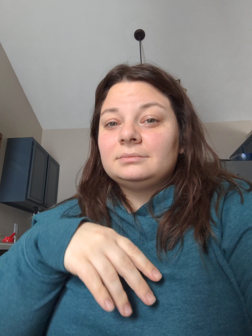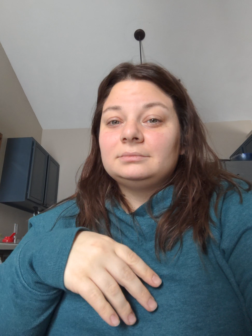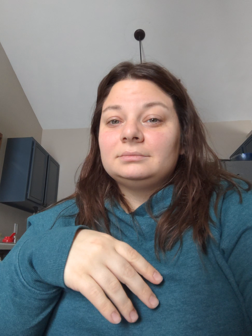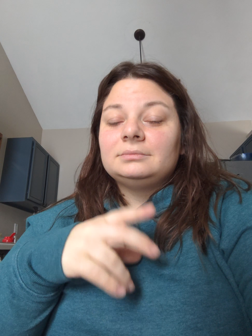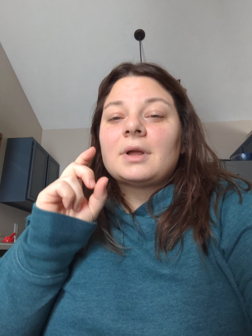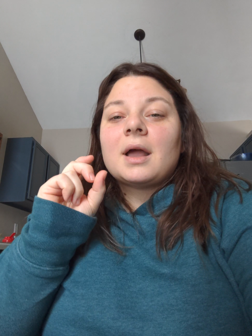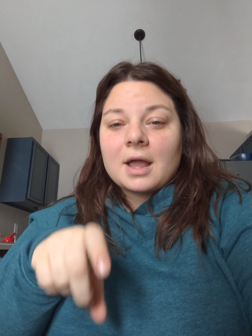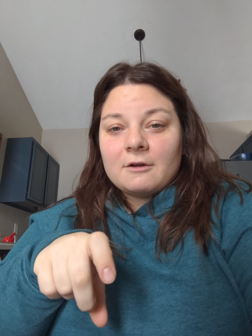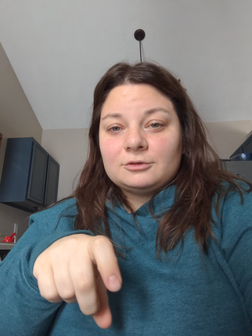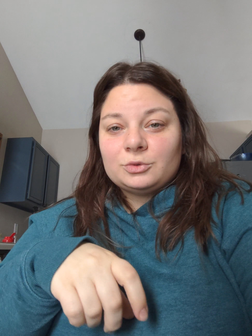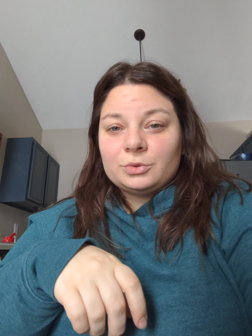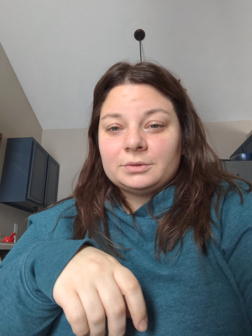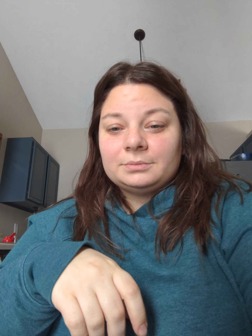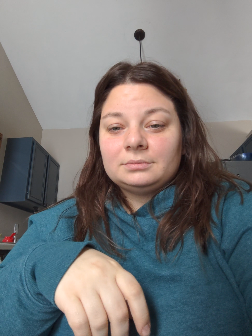have to